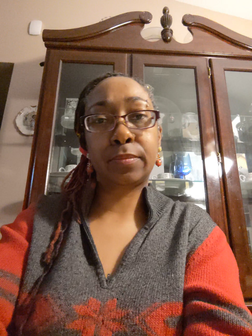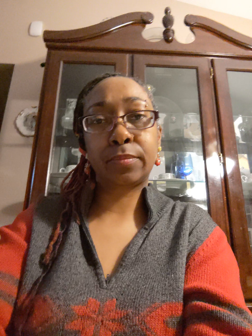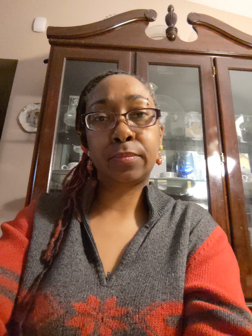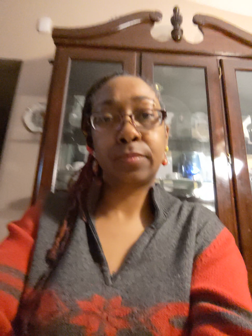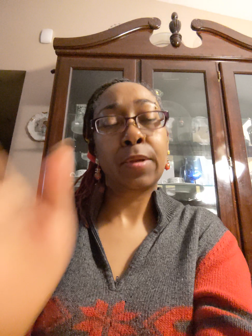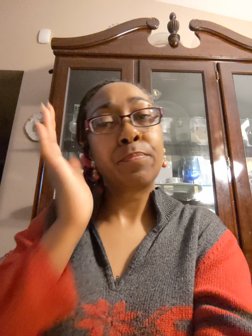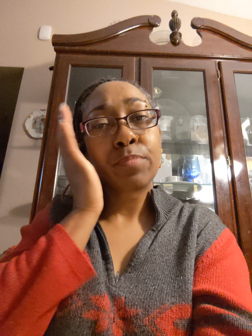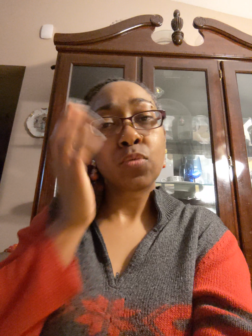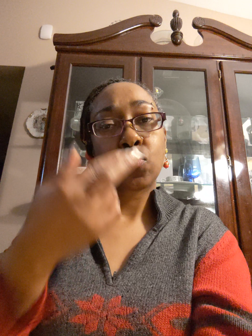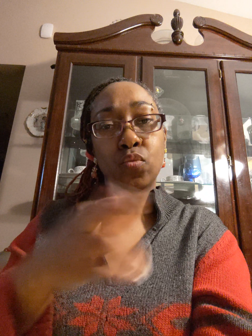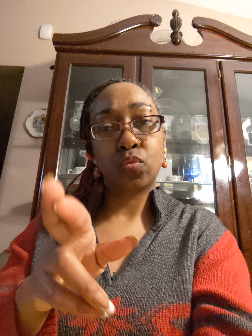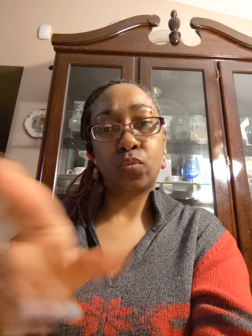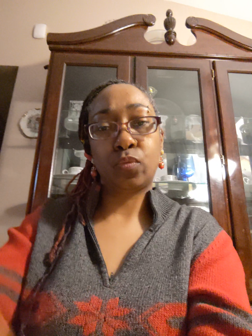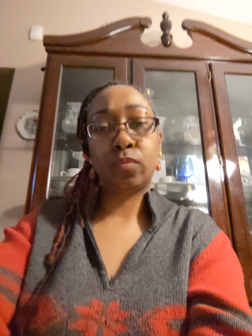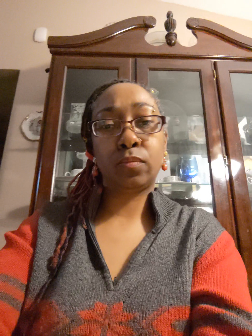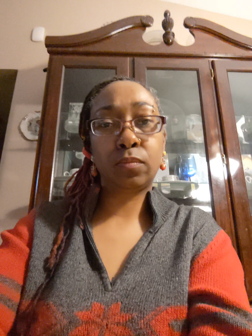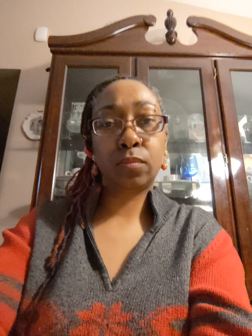bedroom